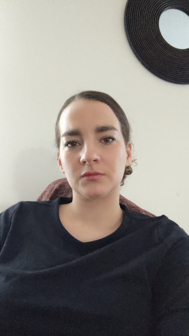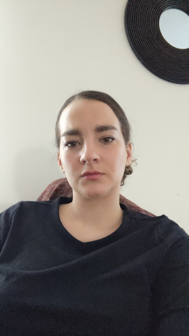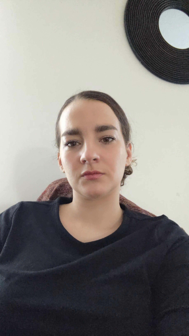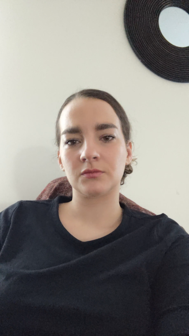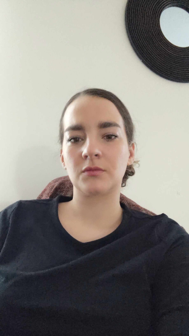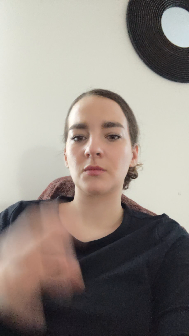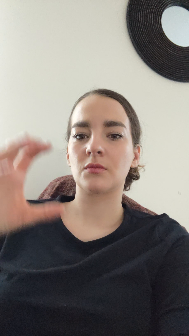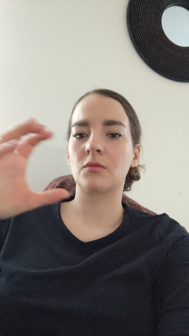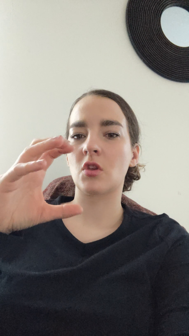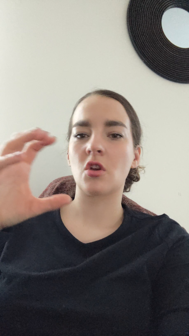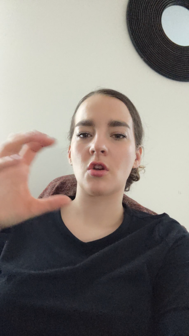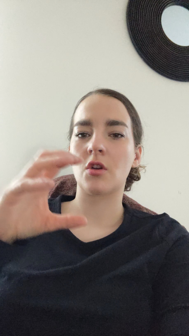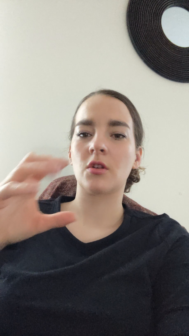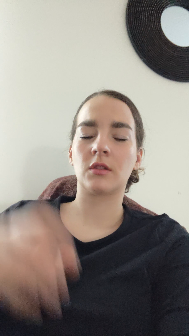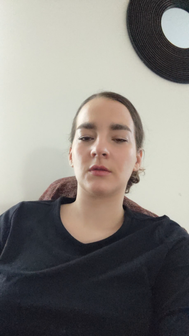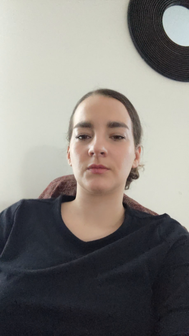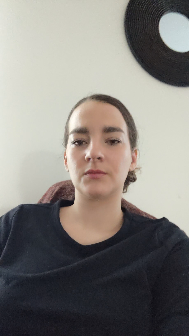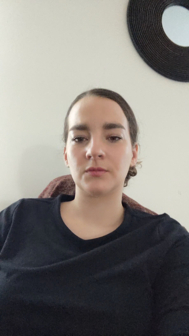ball